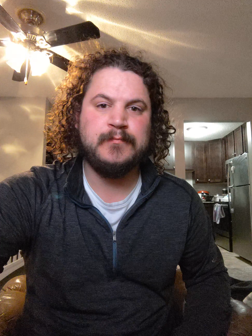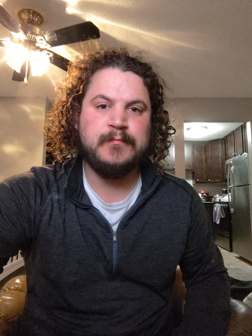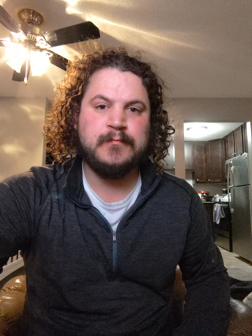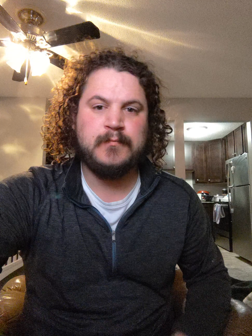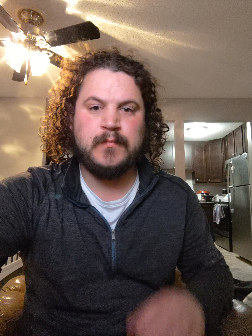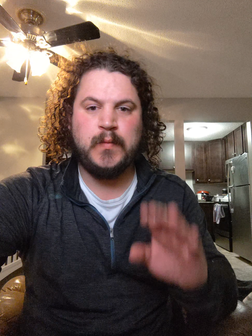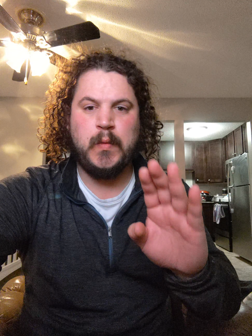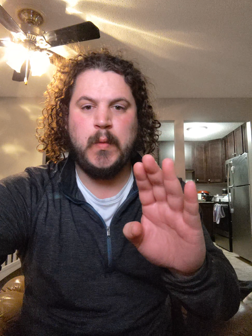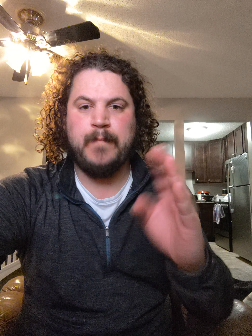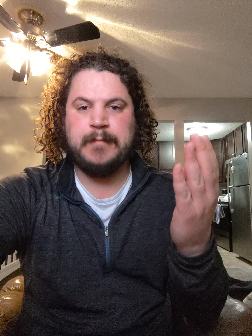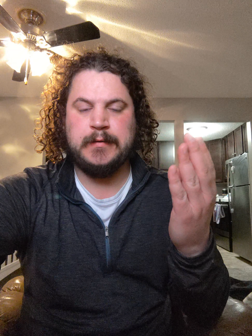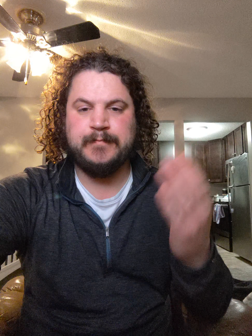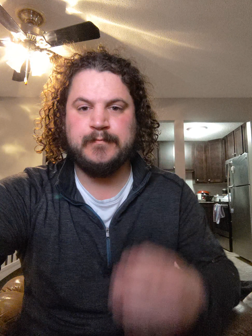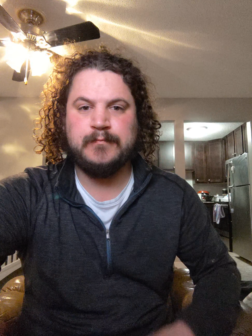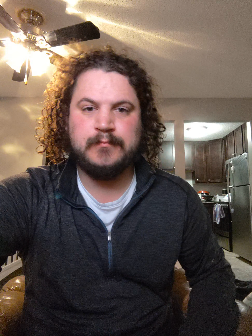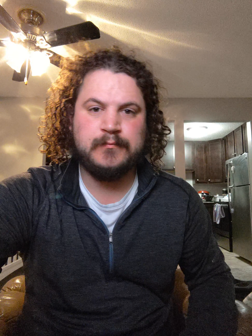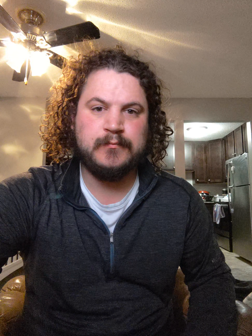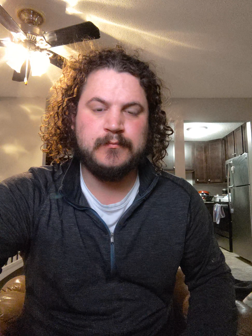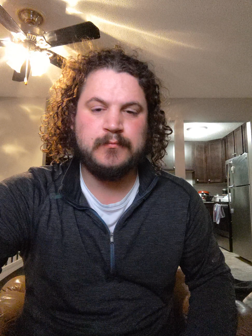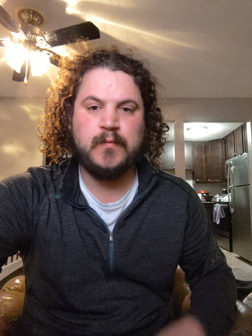open